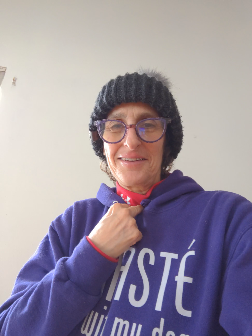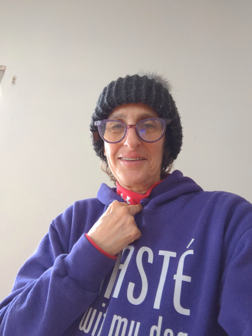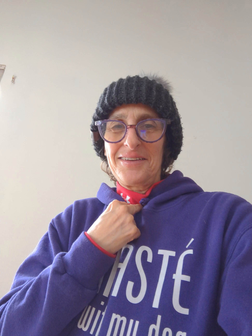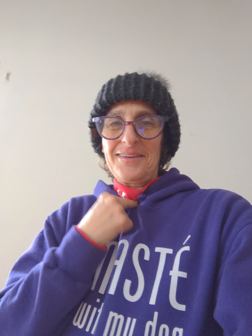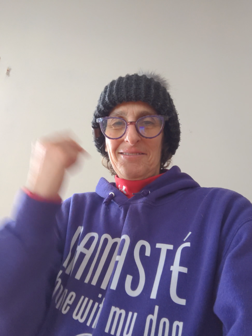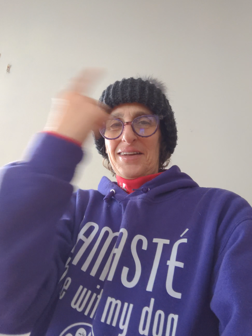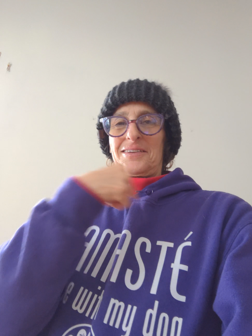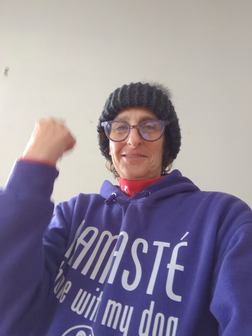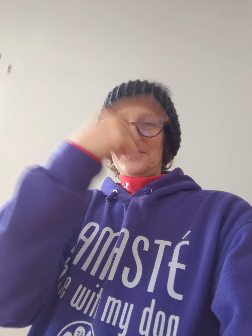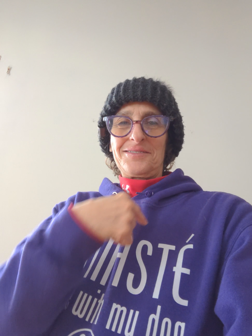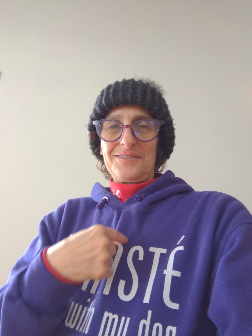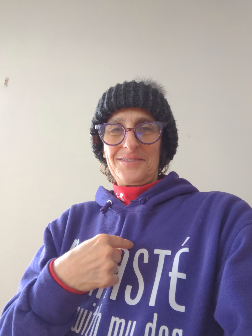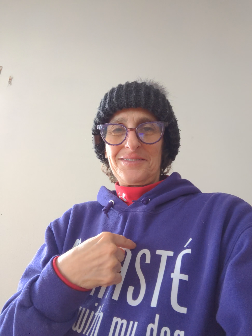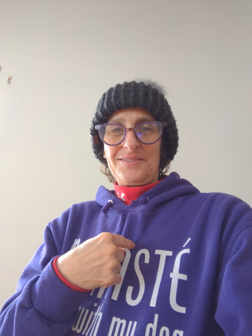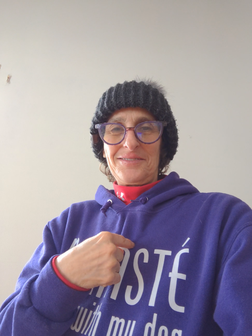face